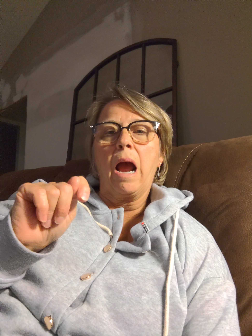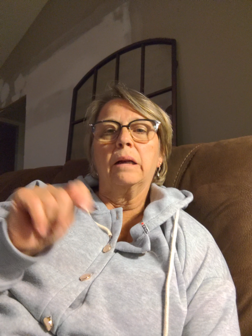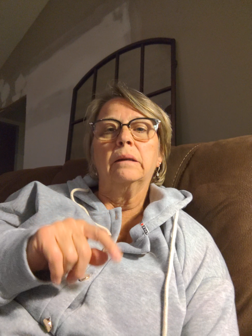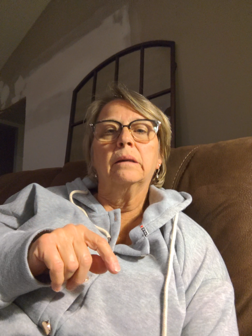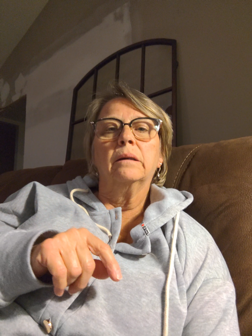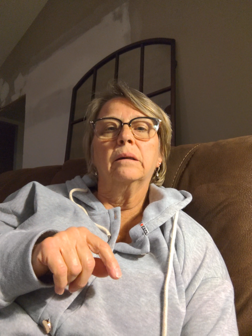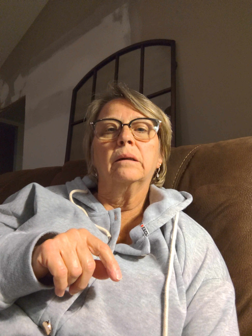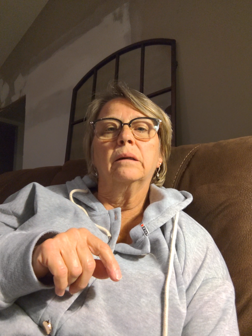potty